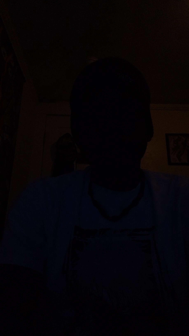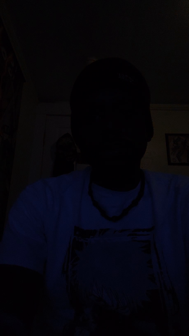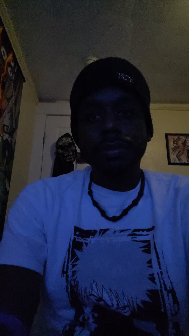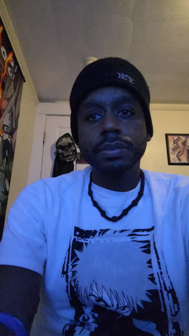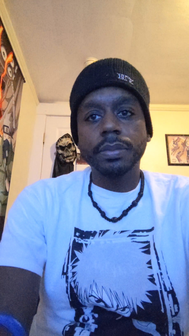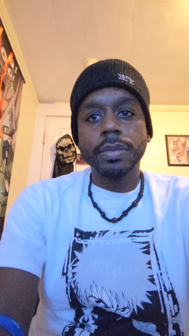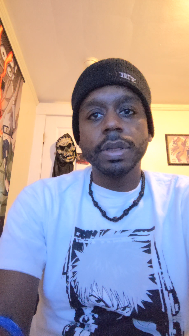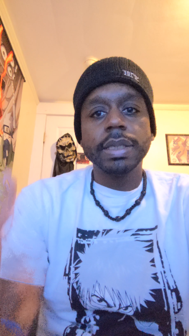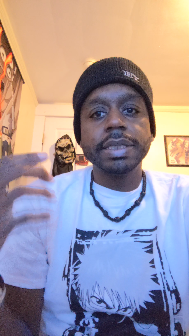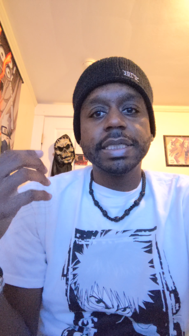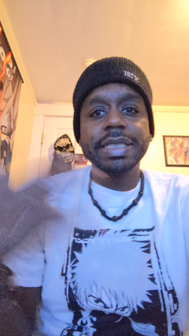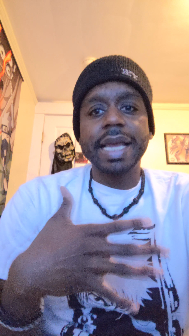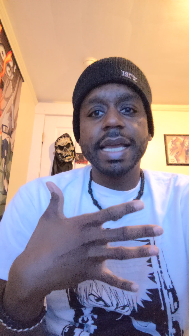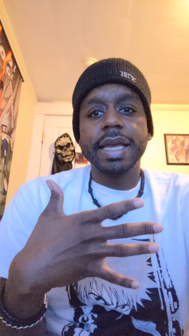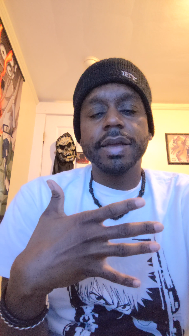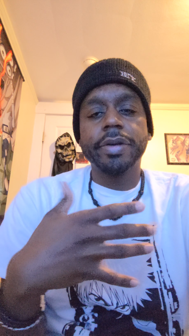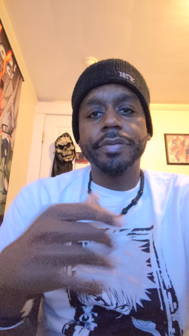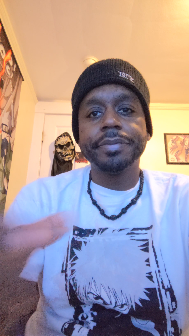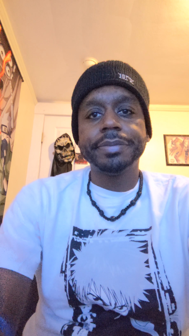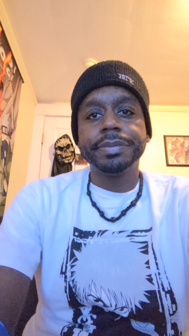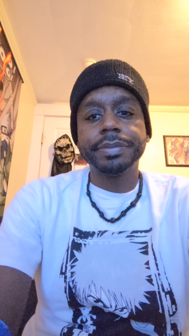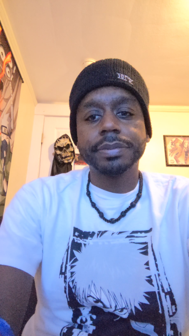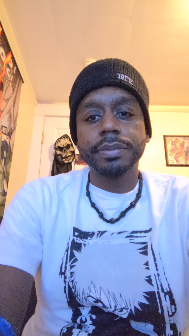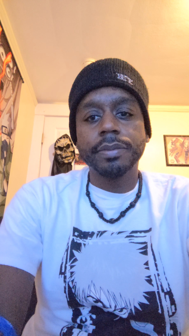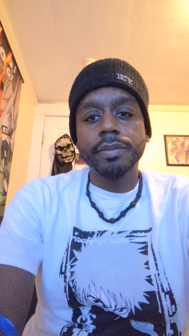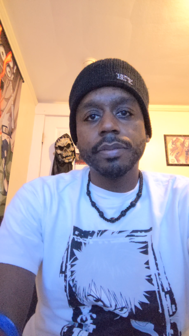scared